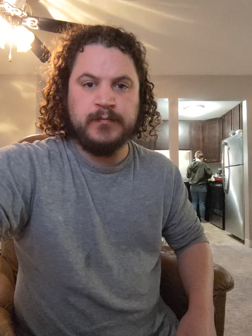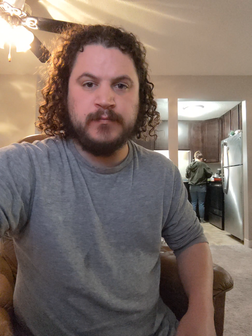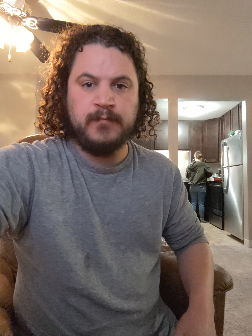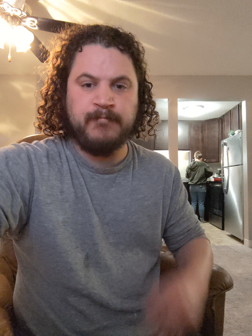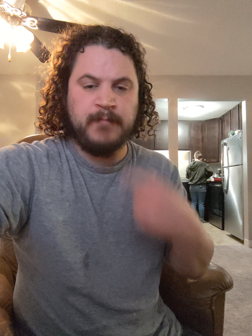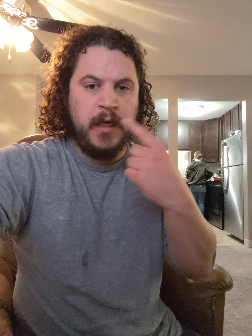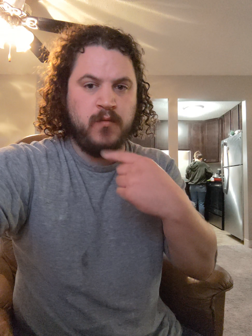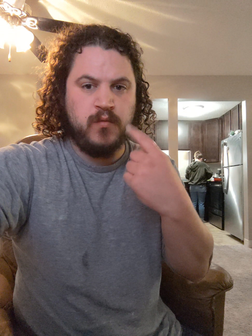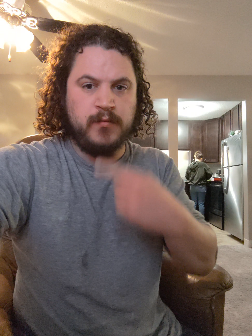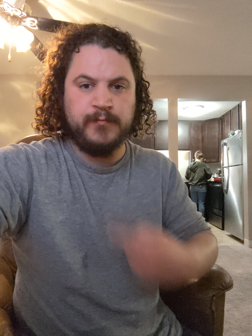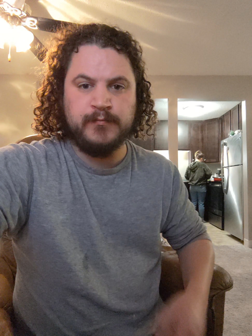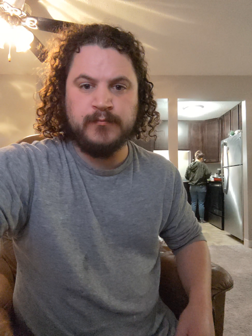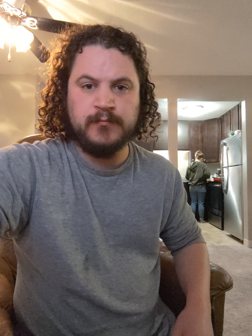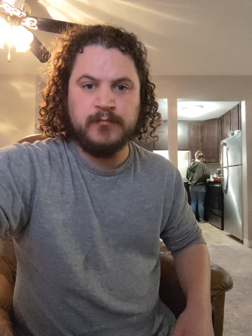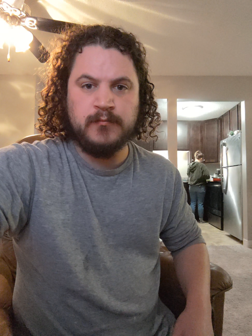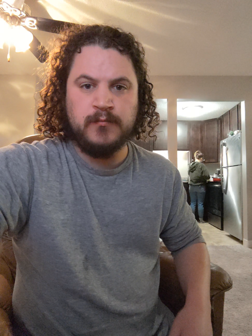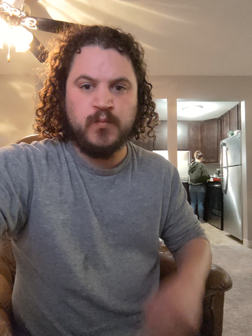mouth